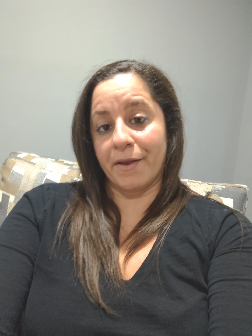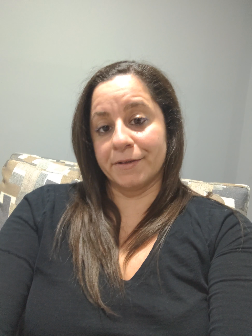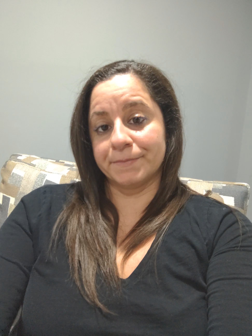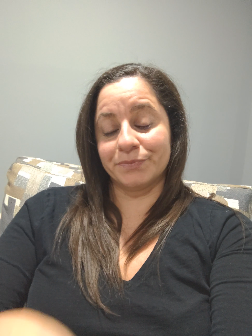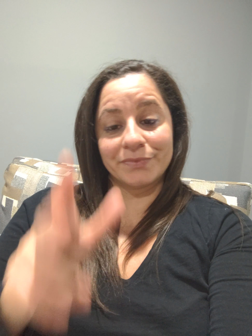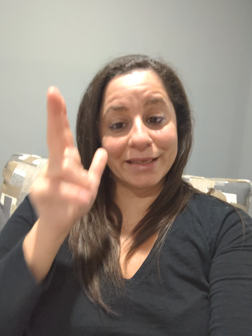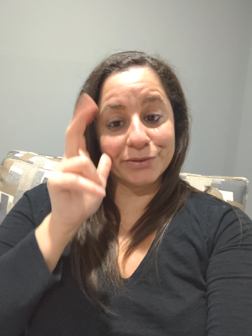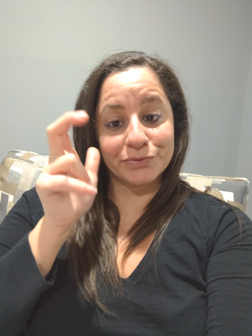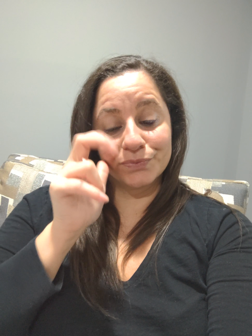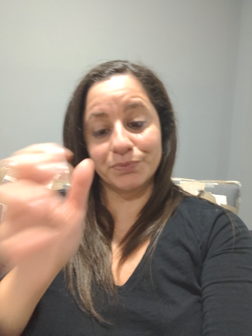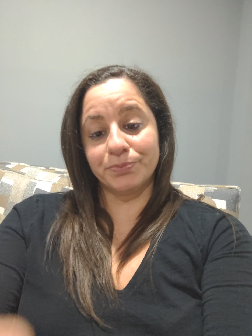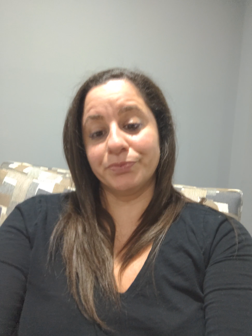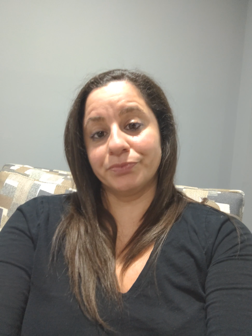hear